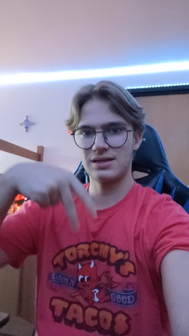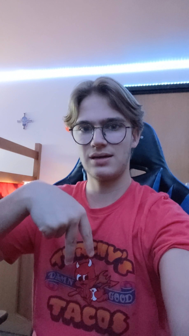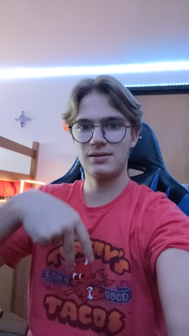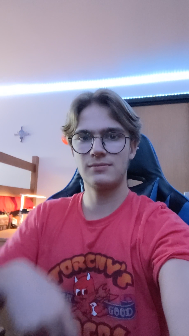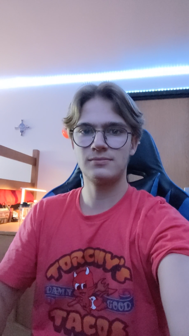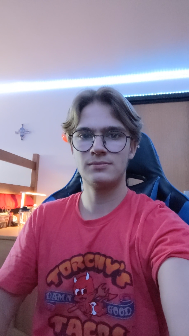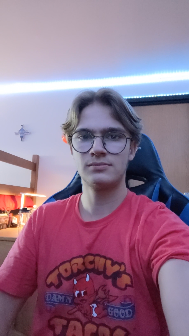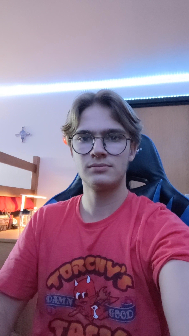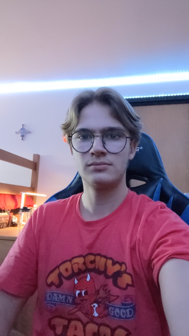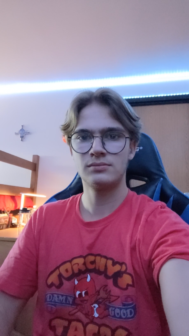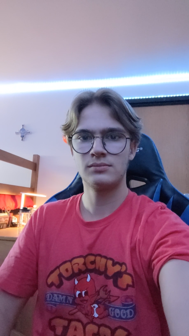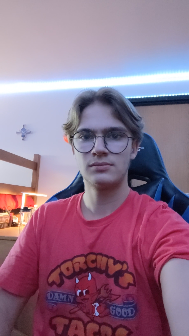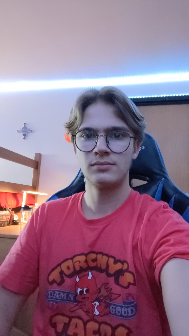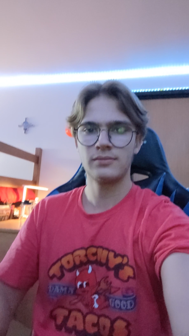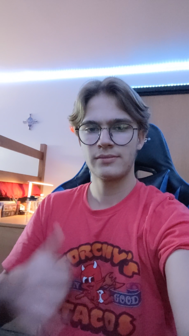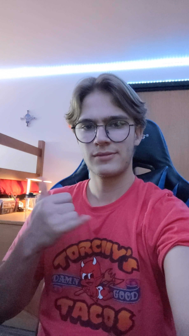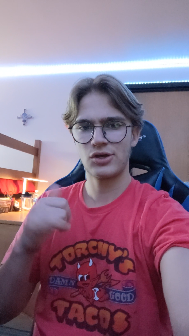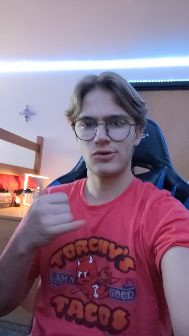party